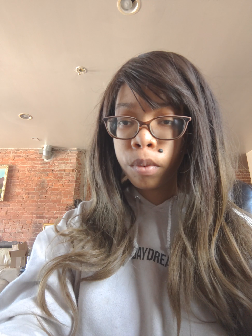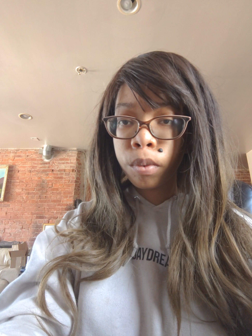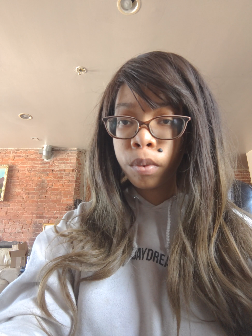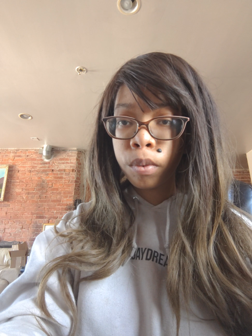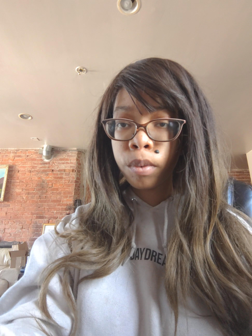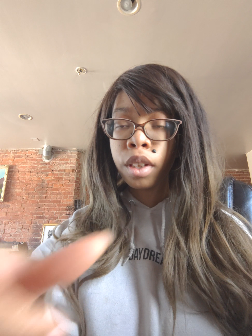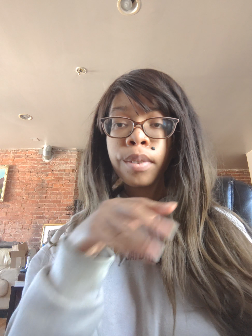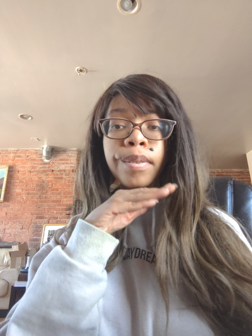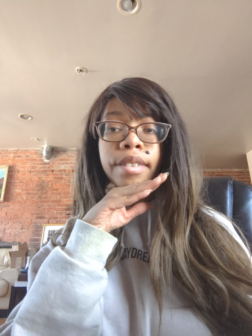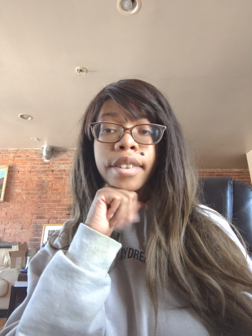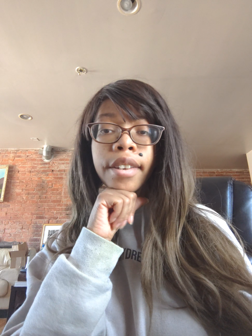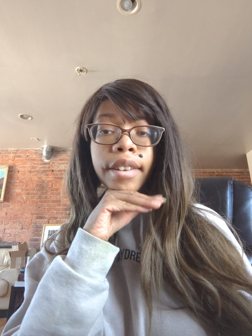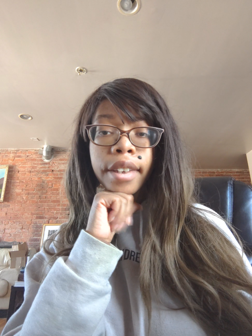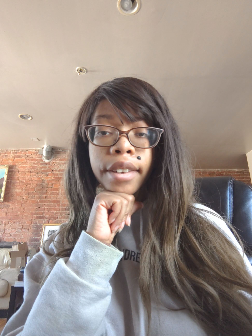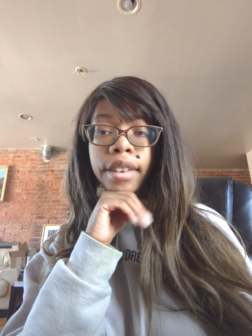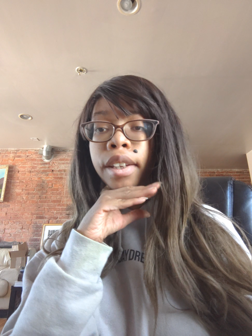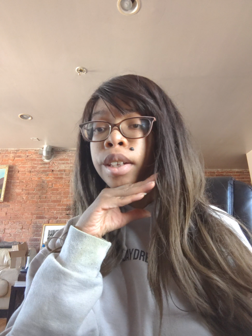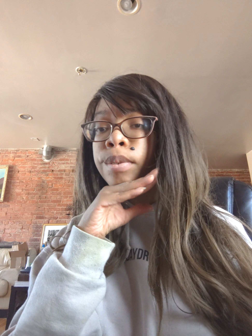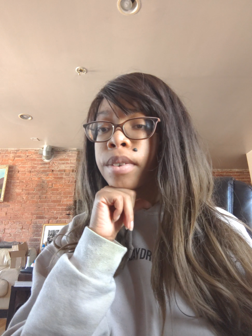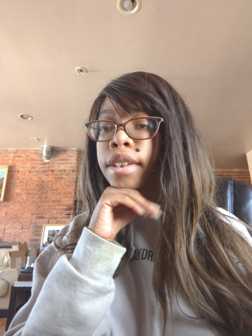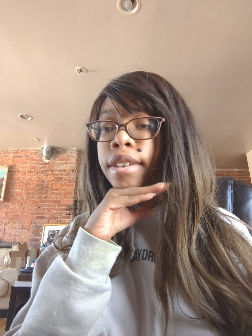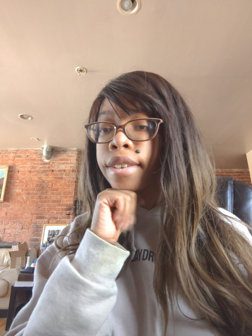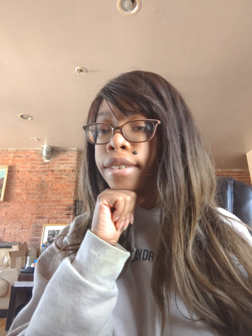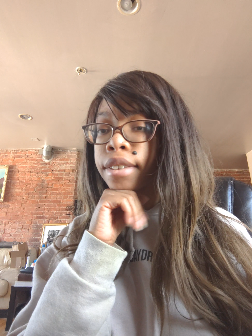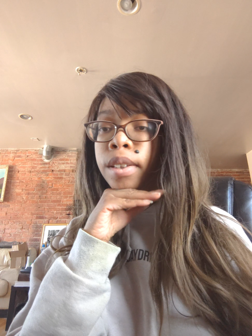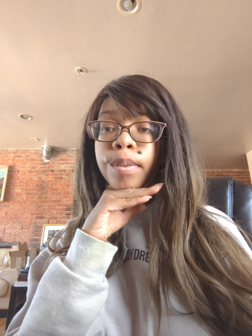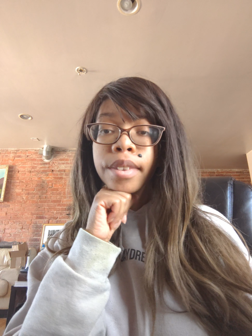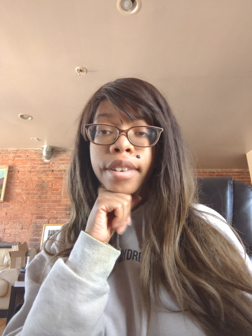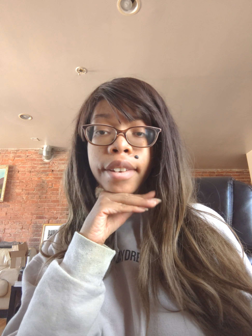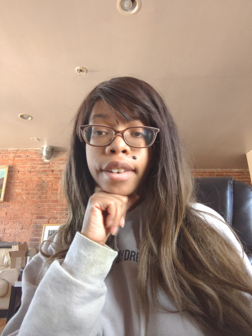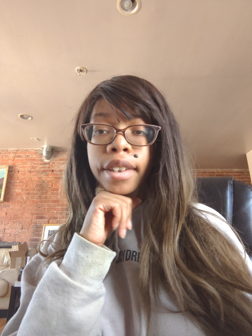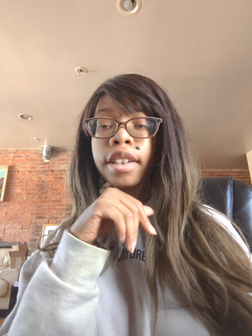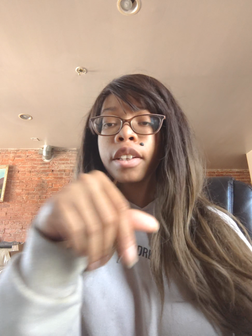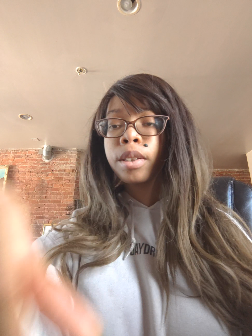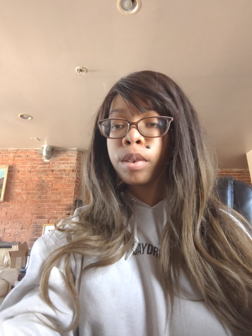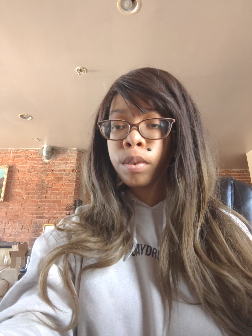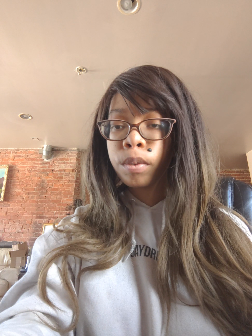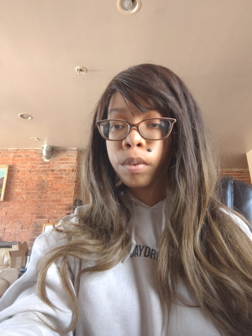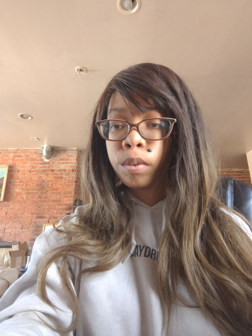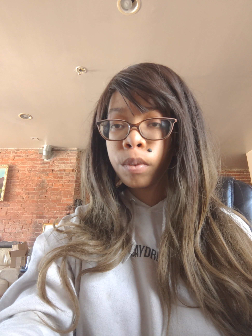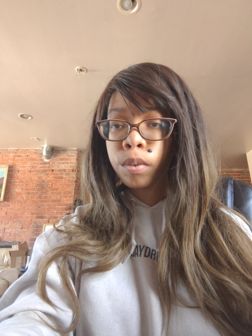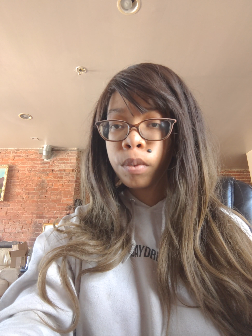pig